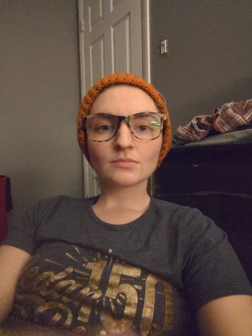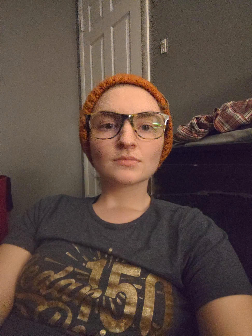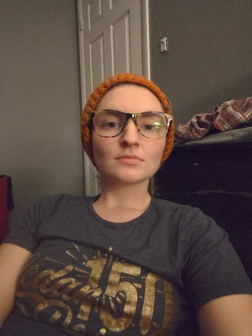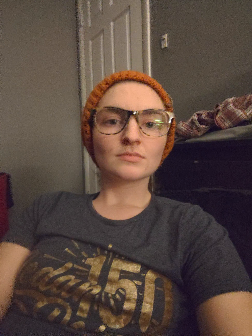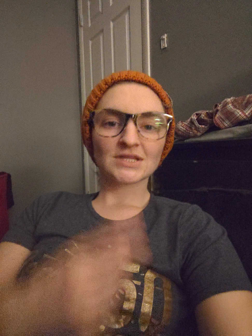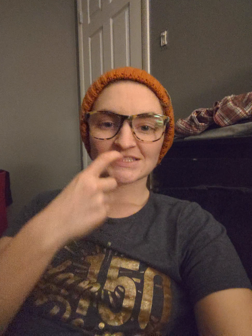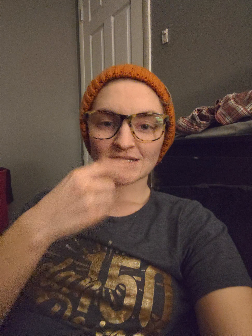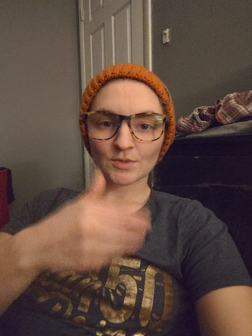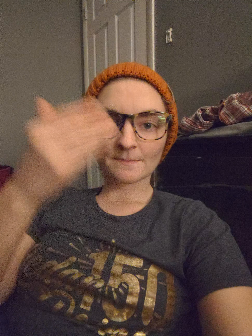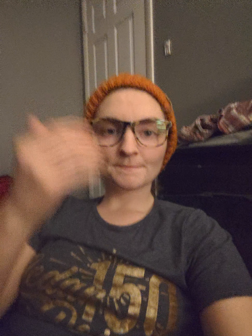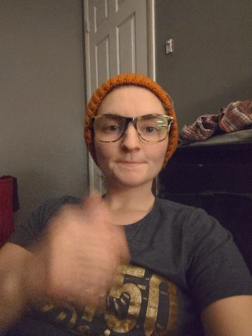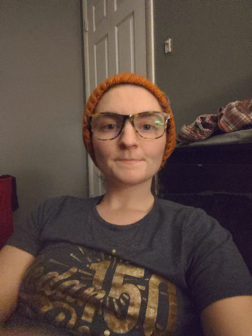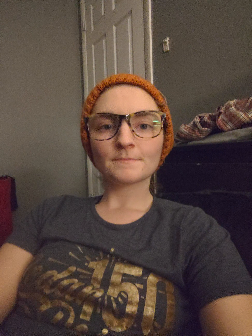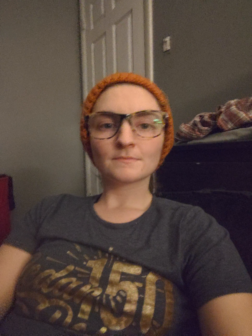window